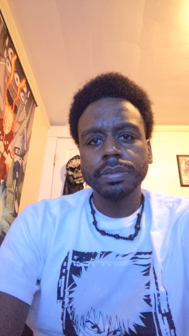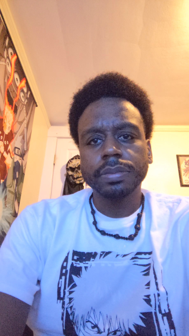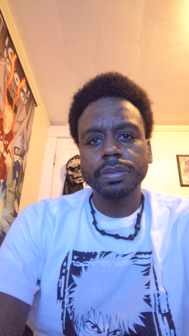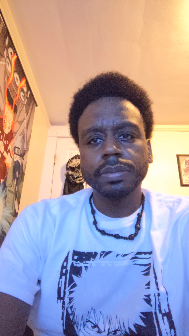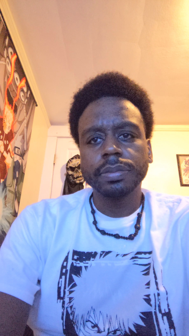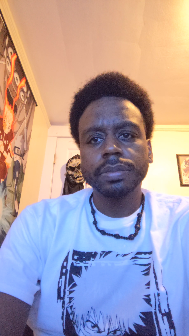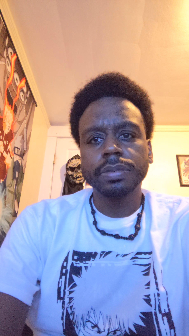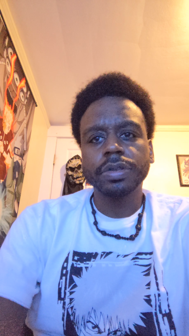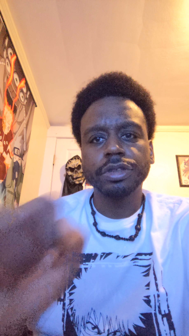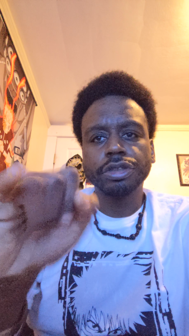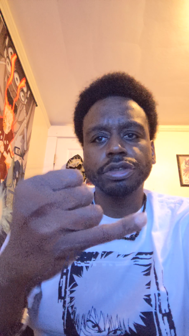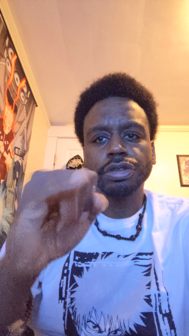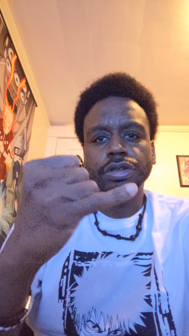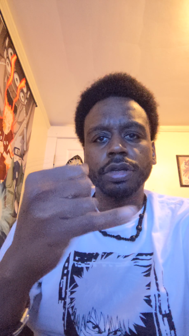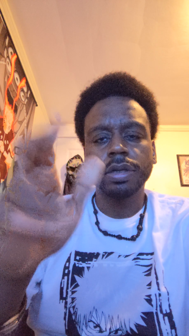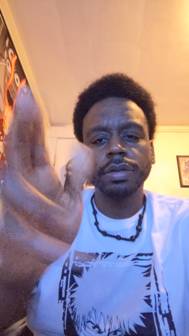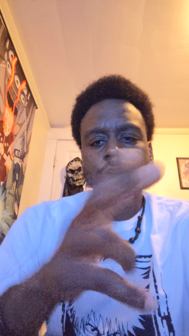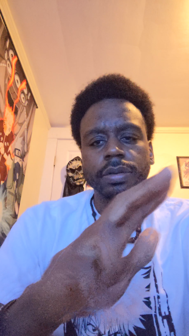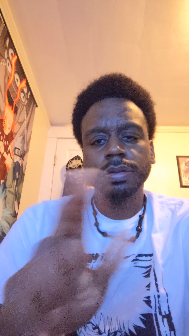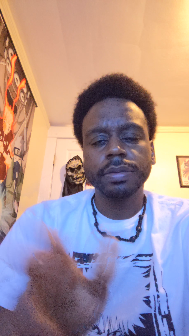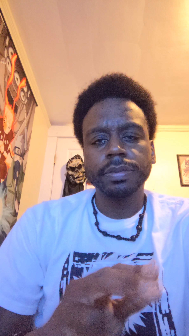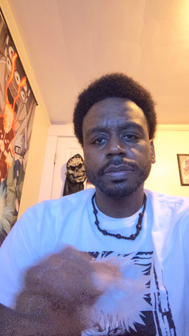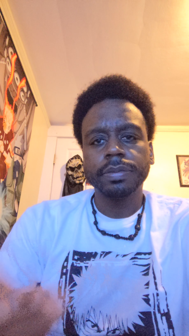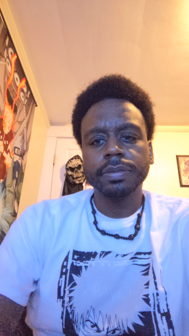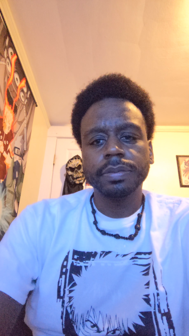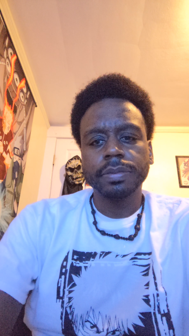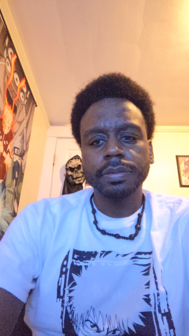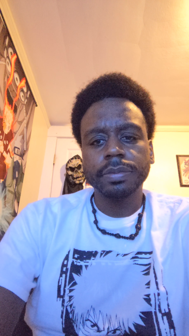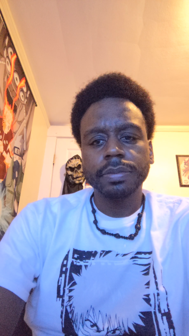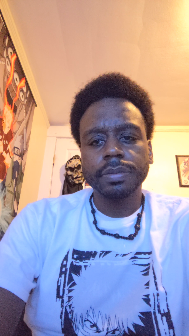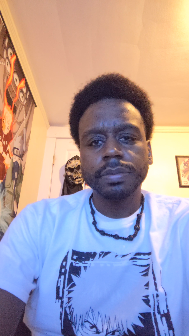jelly